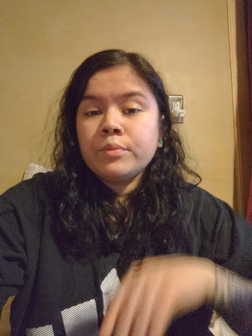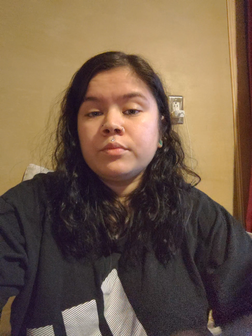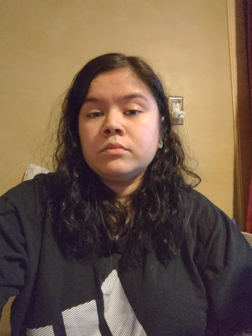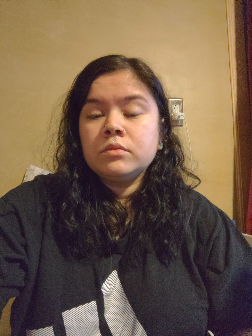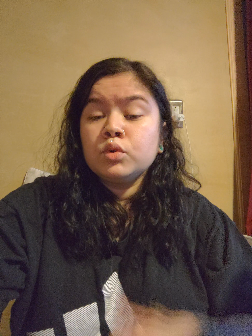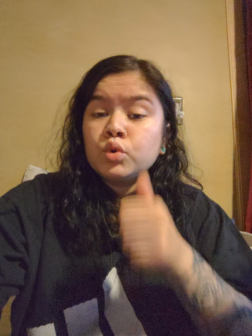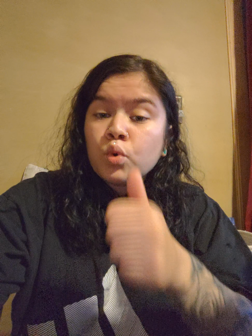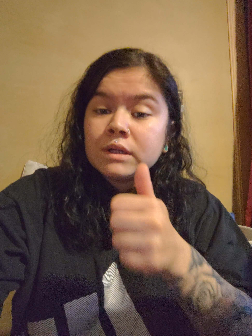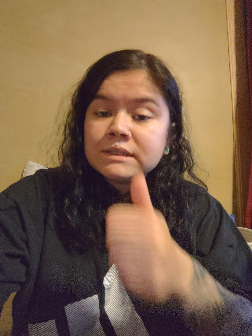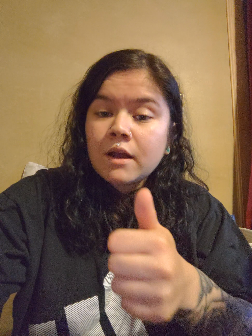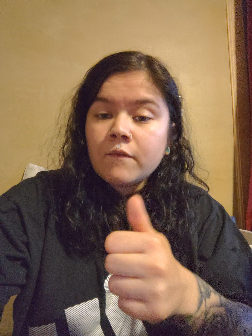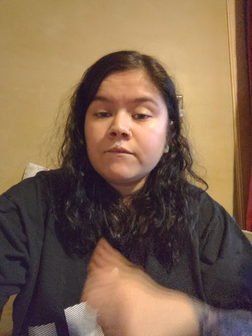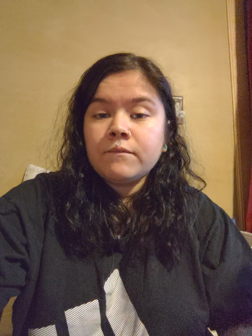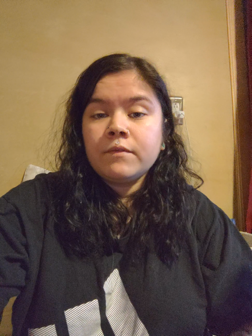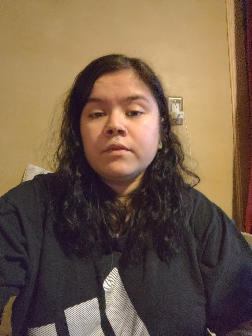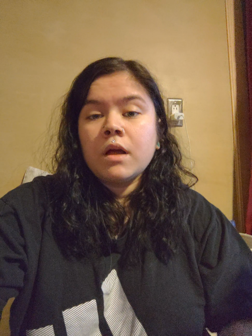yourself